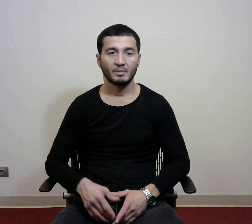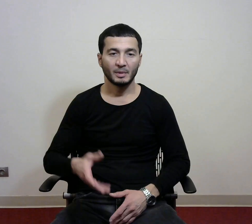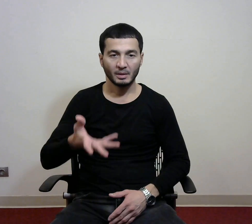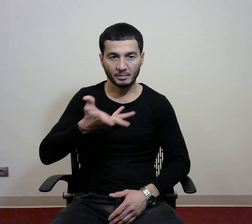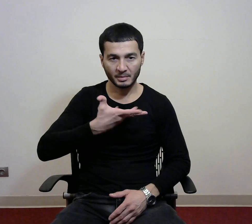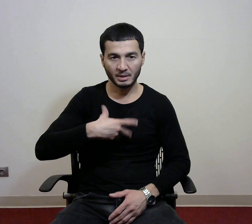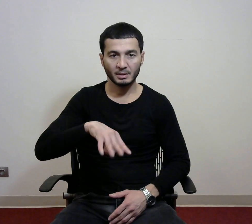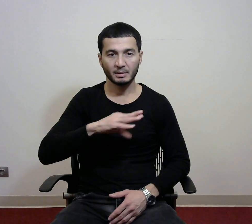biz